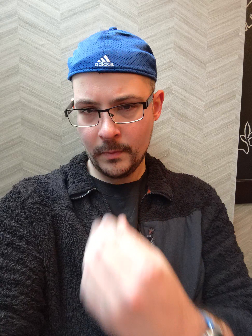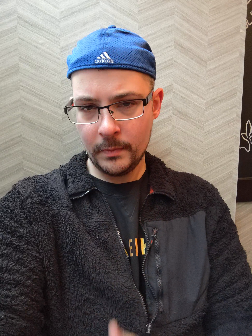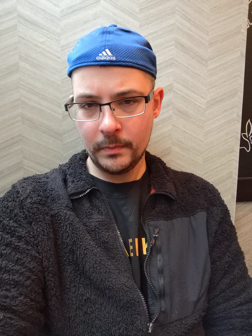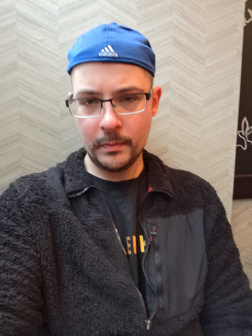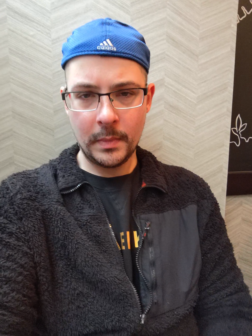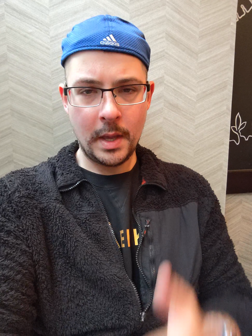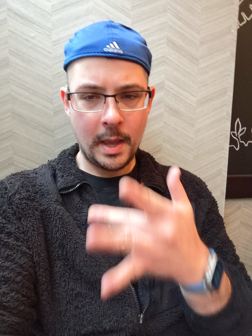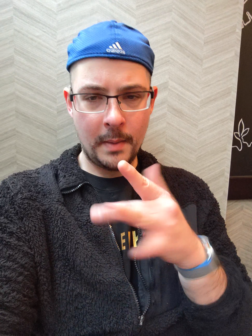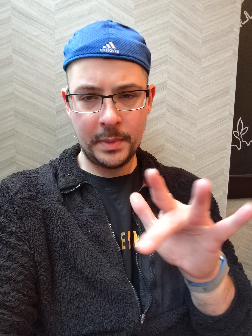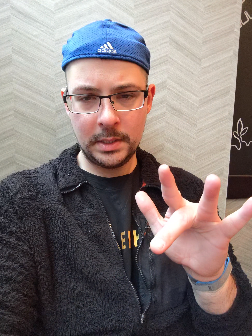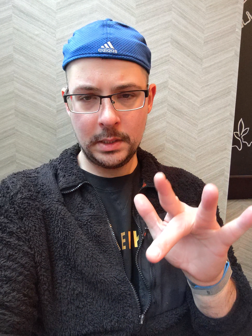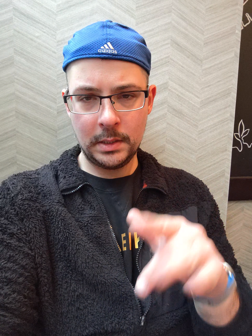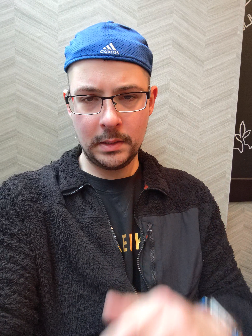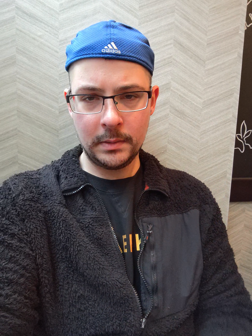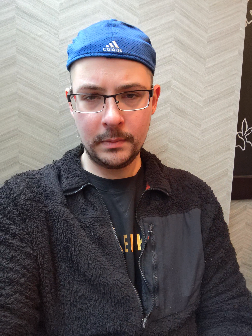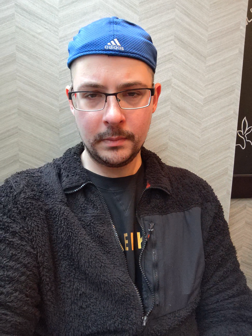empty